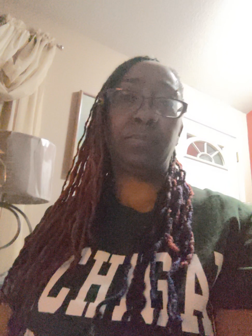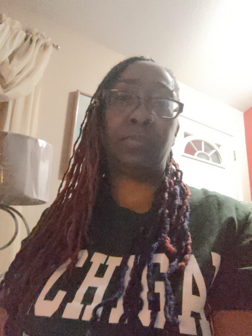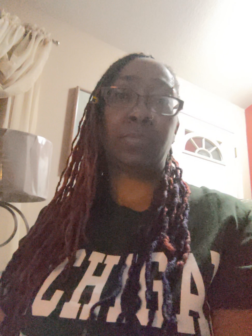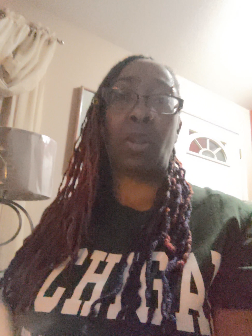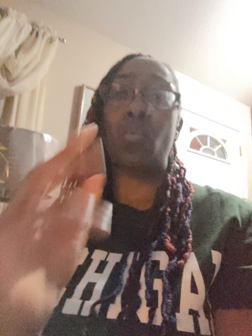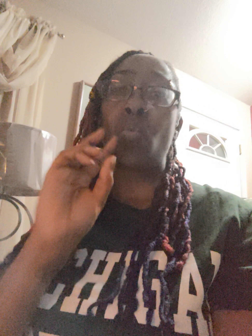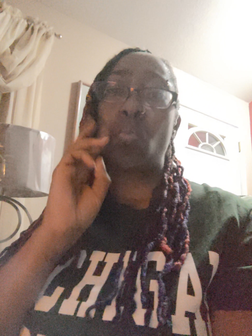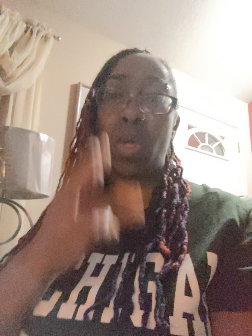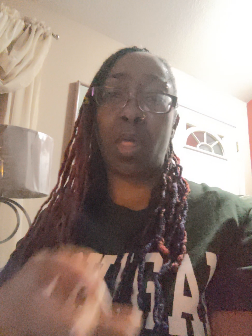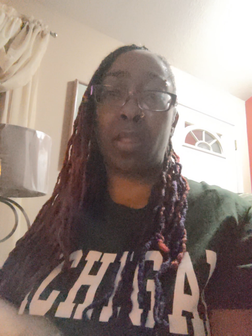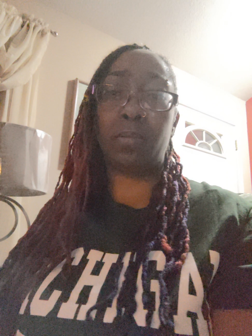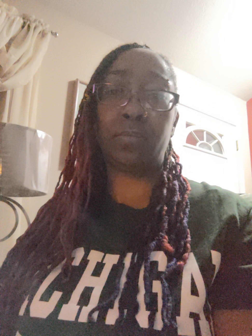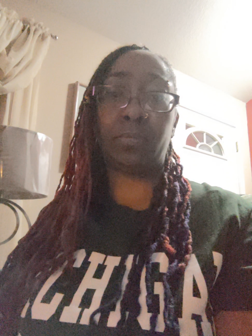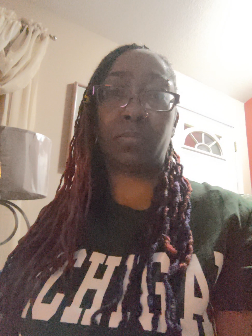will